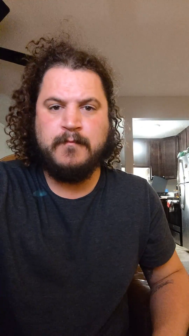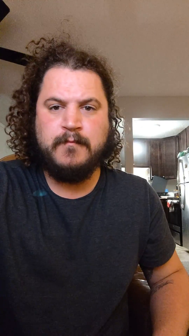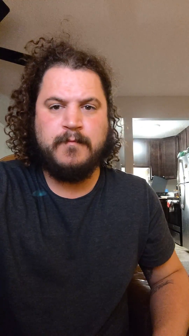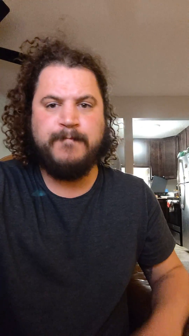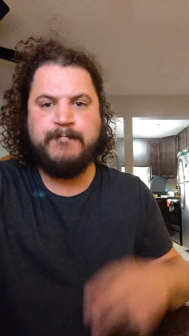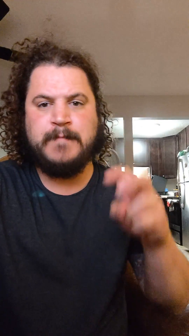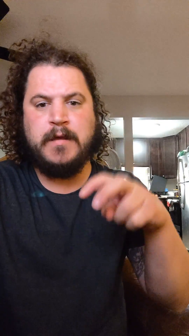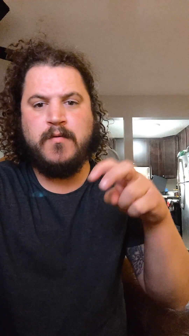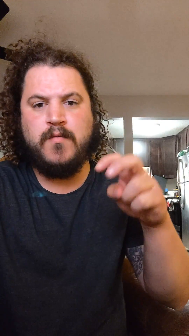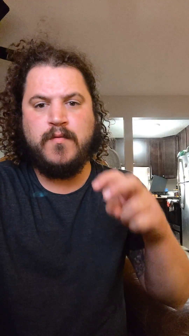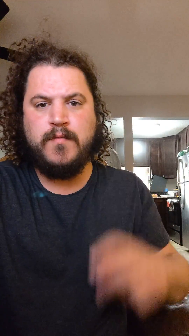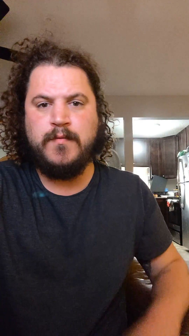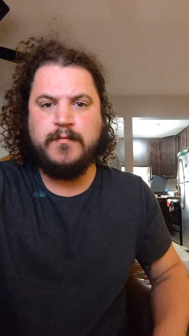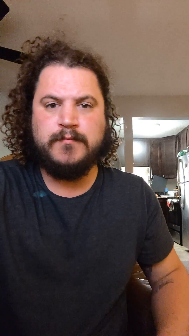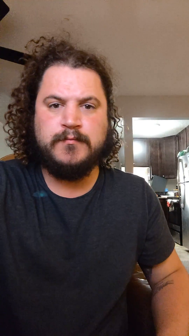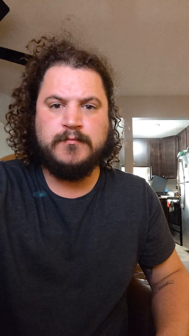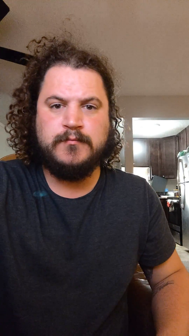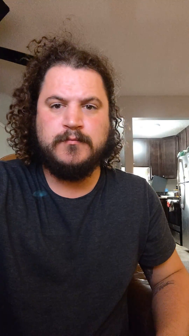potato